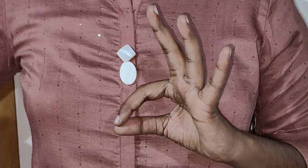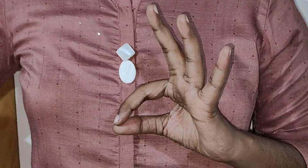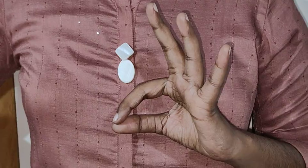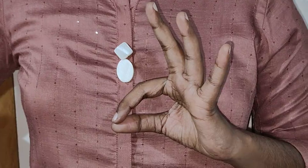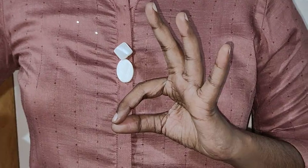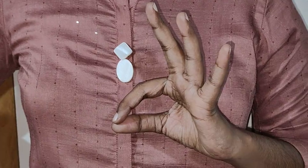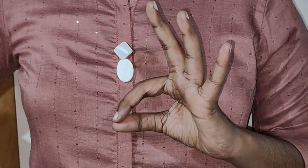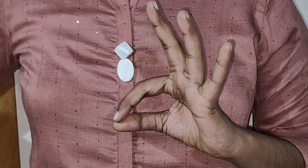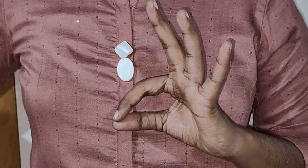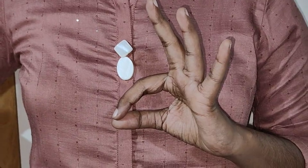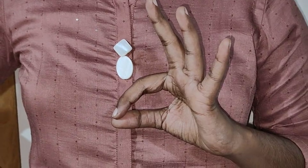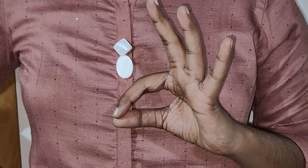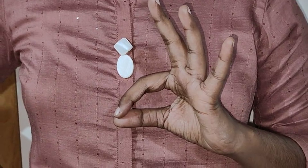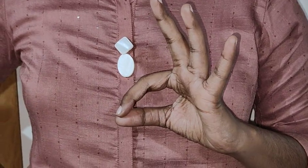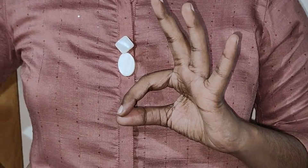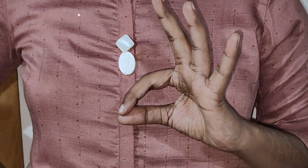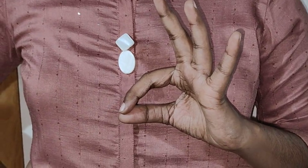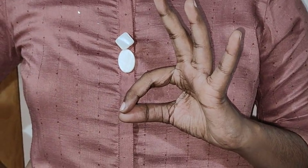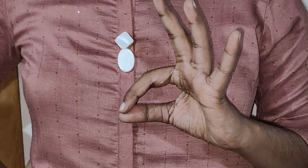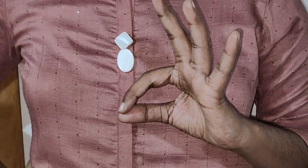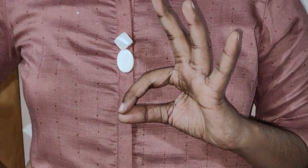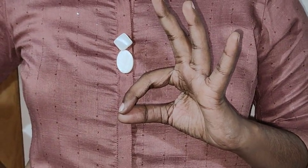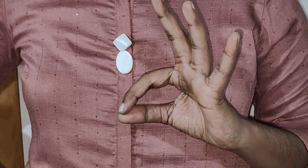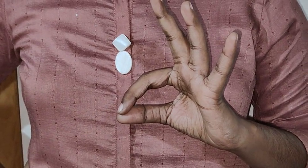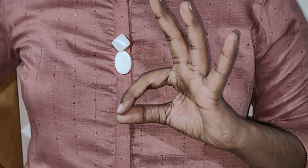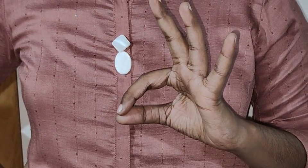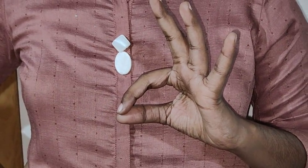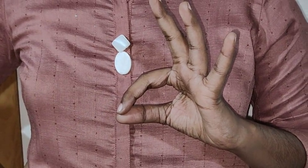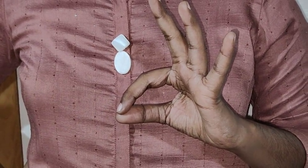ഒ